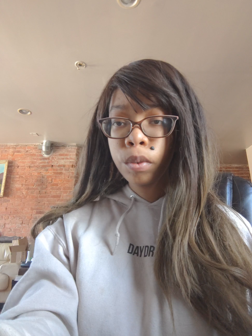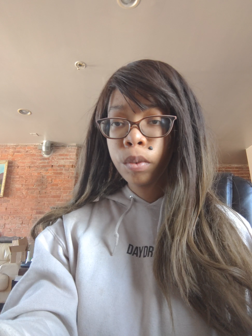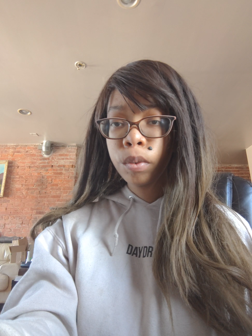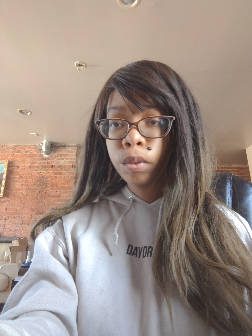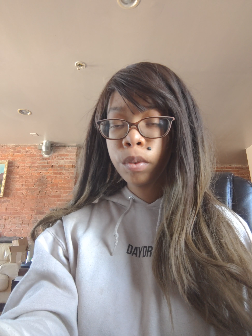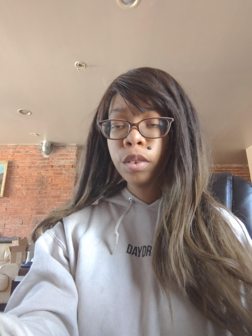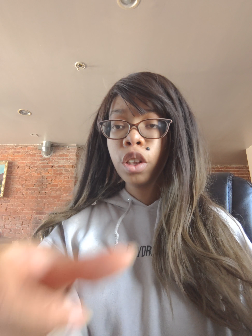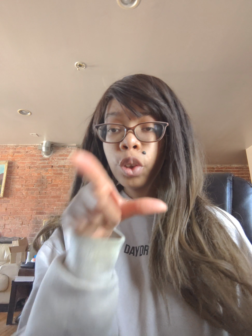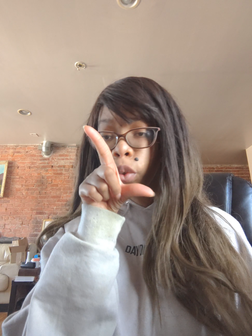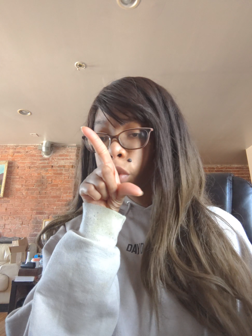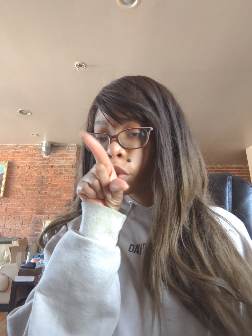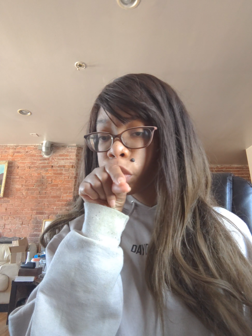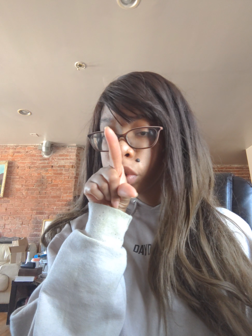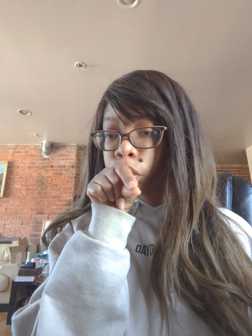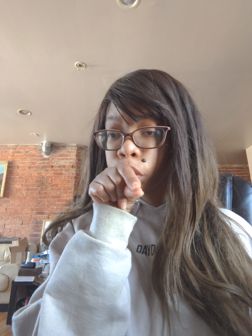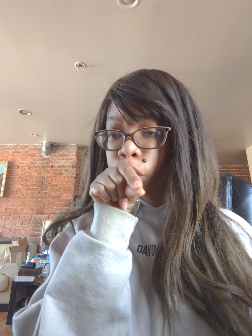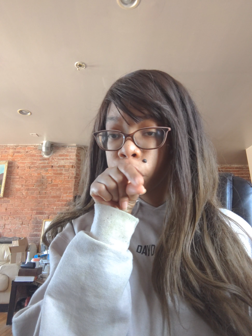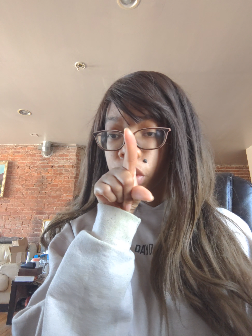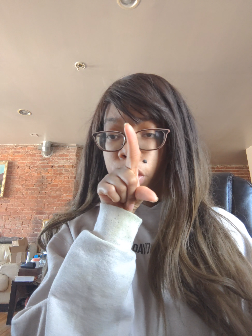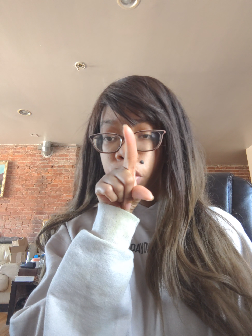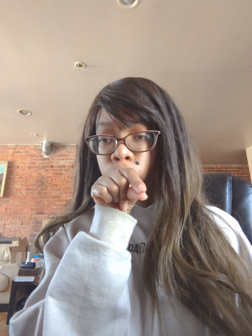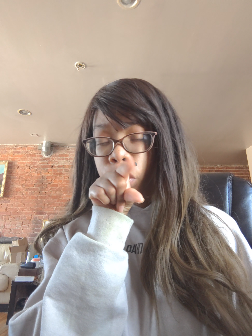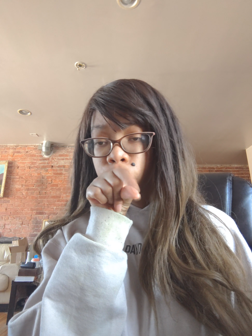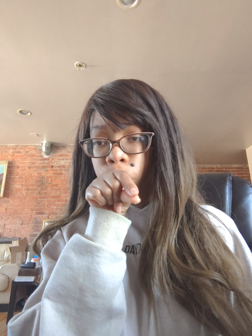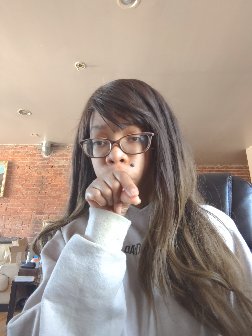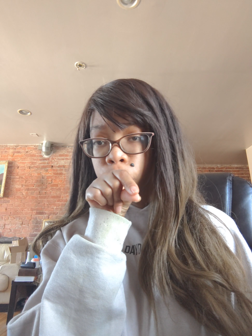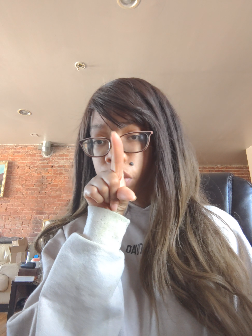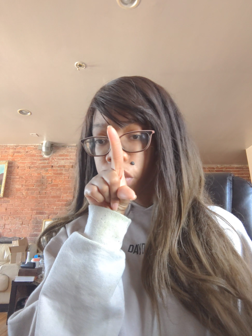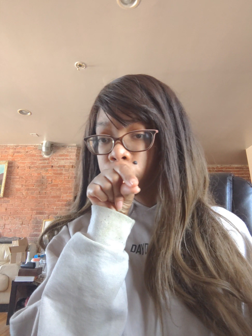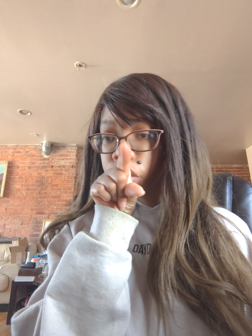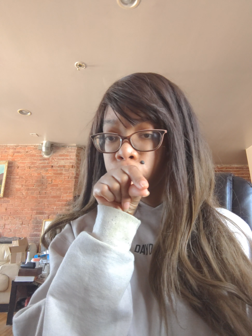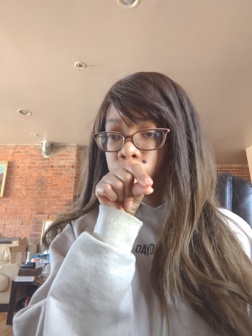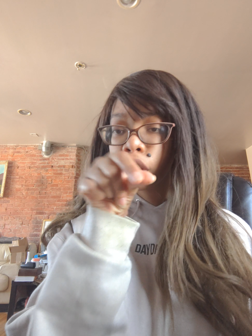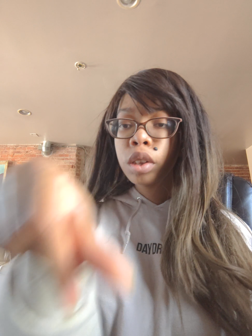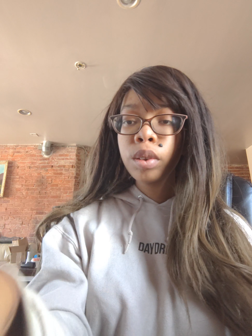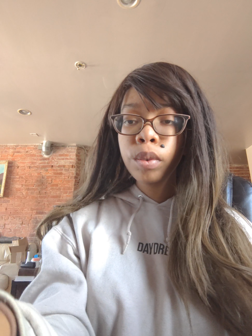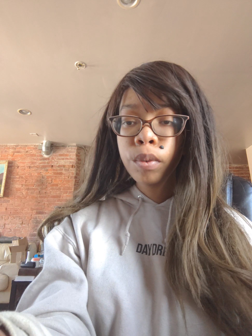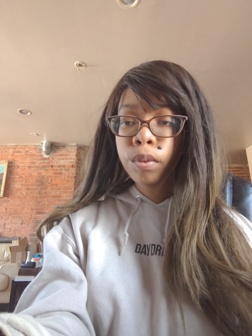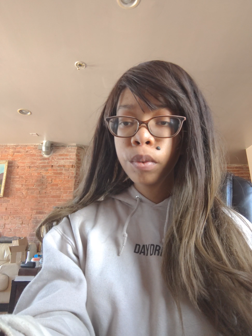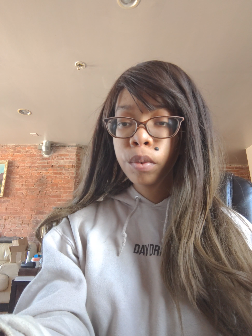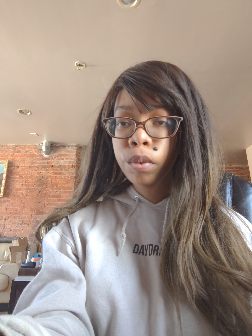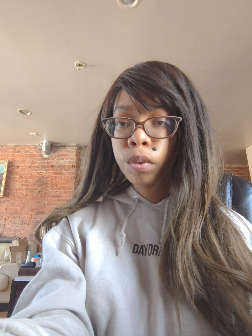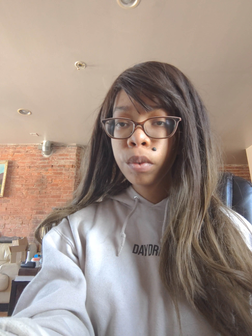bird